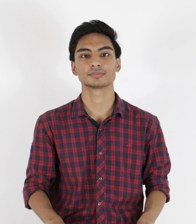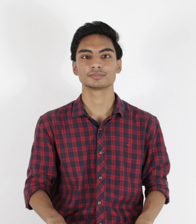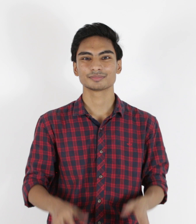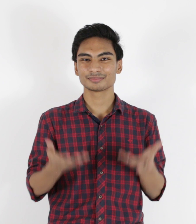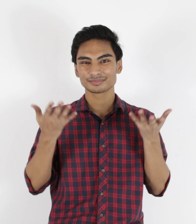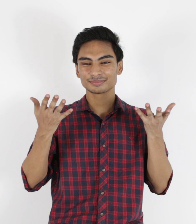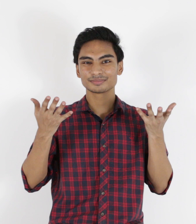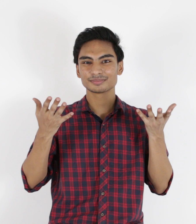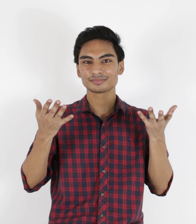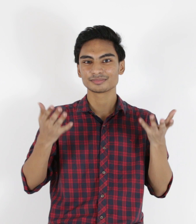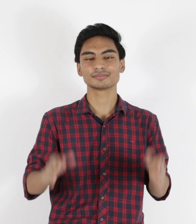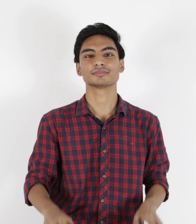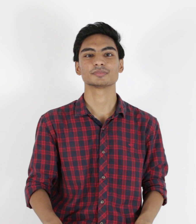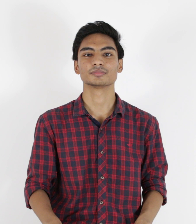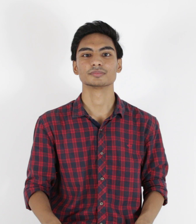surprise